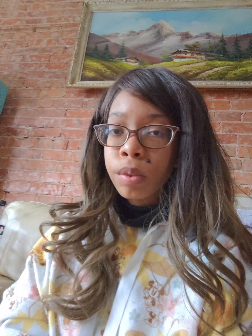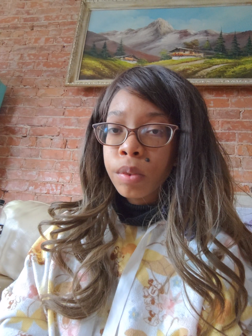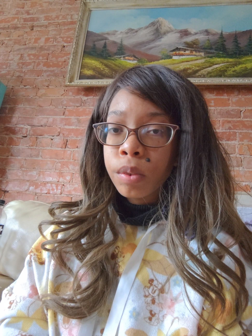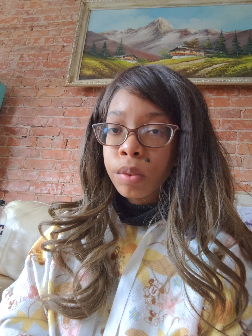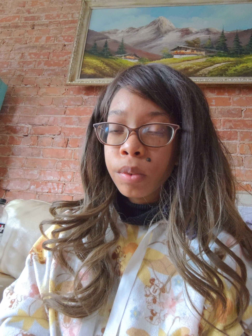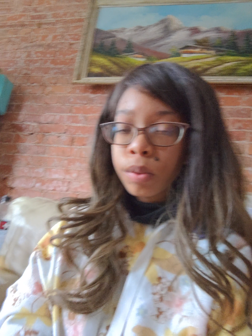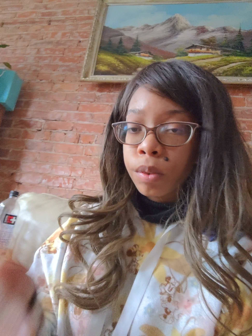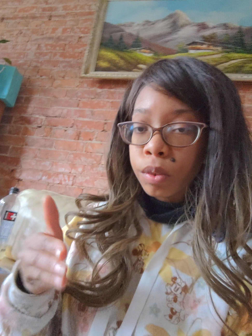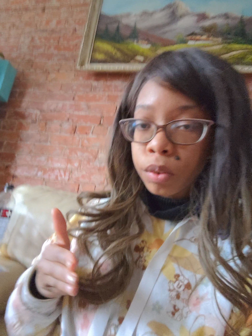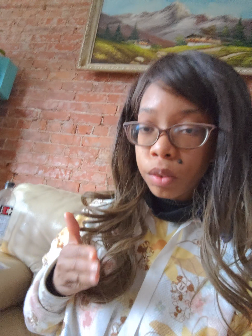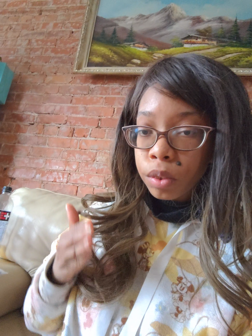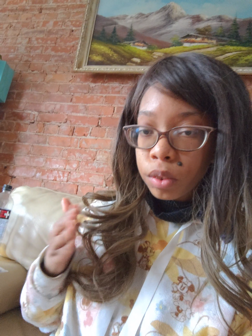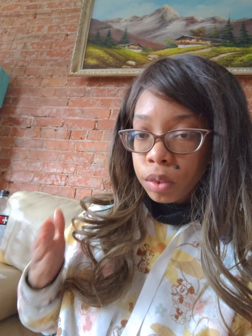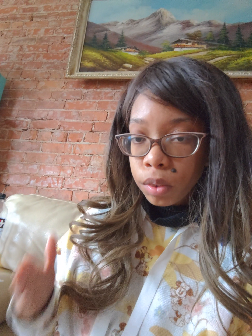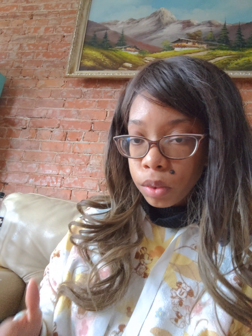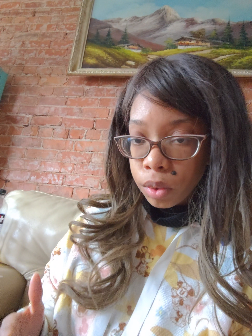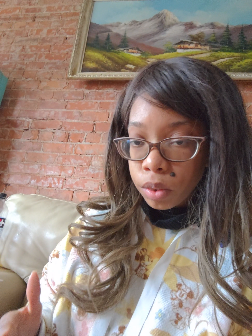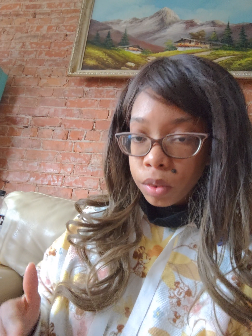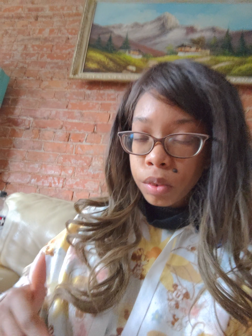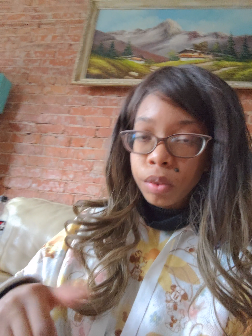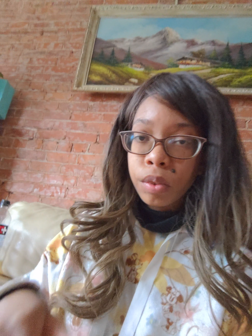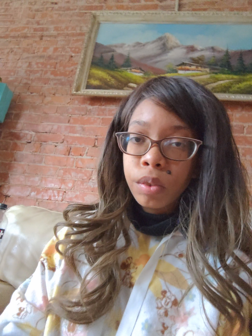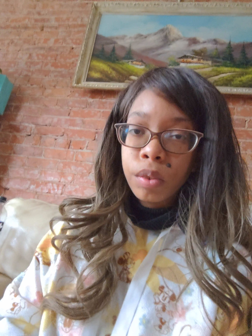beside